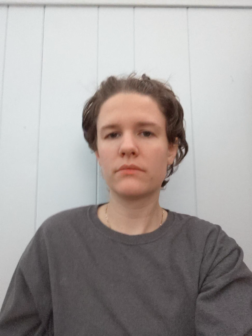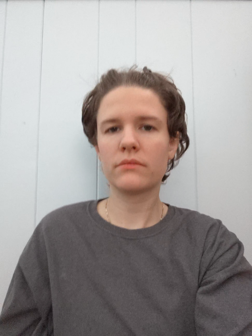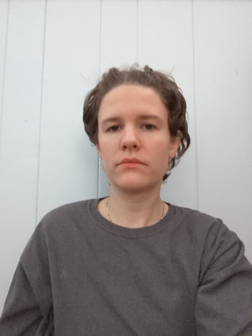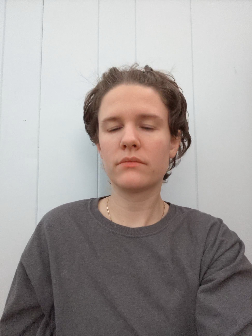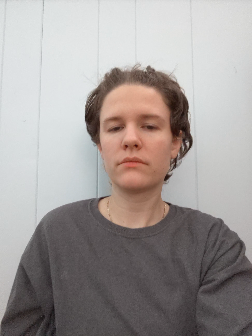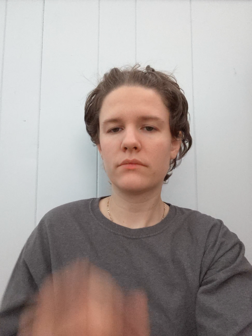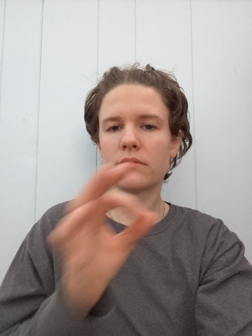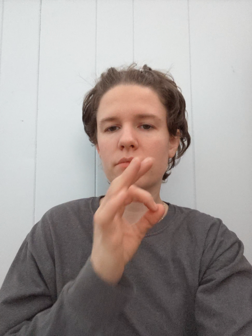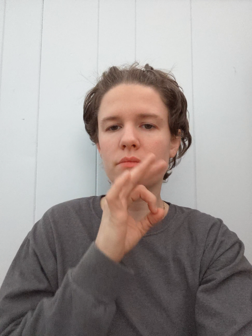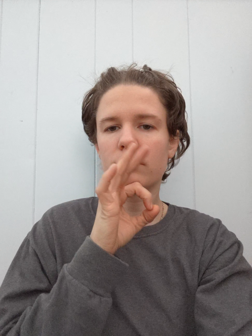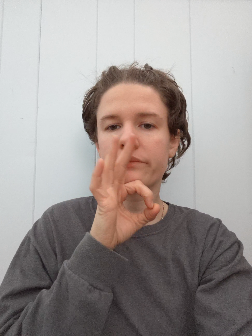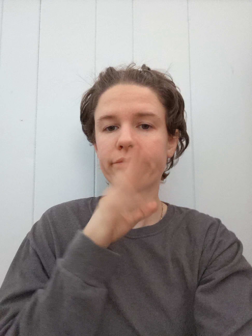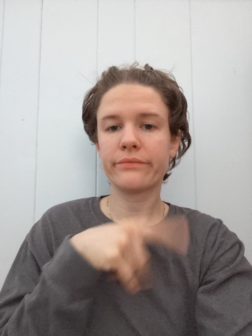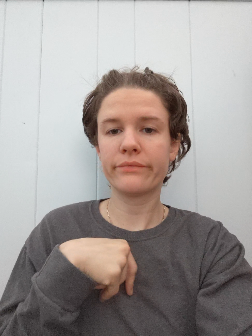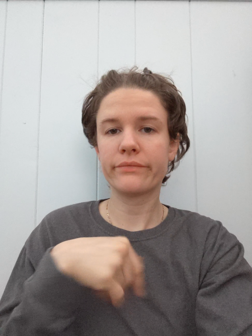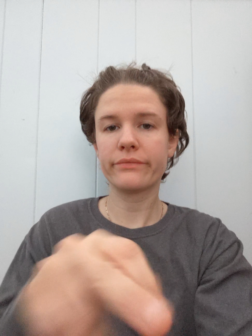frog